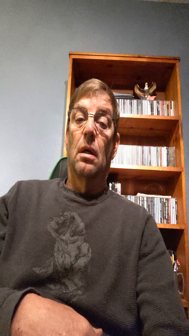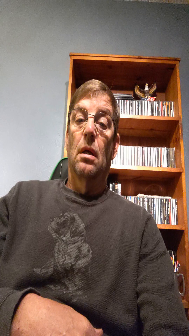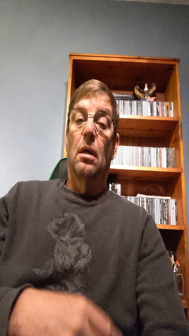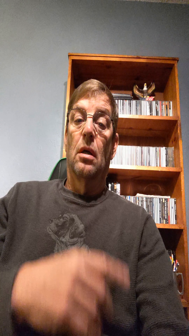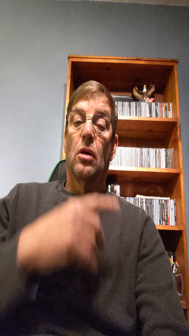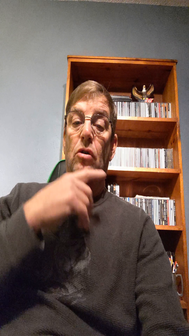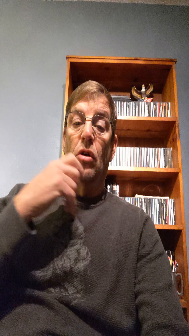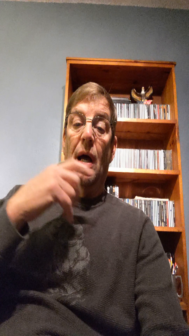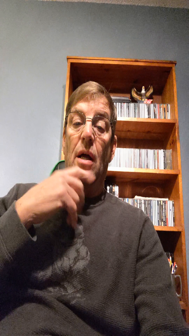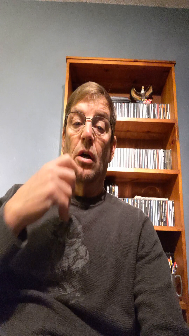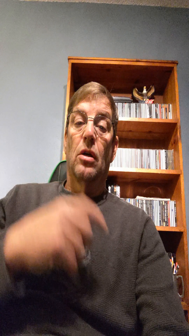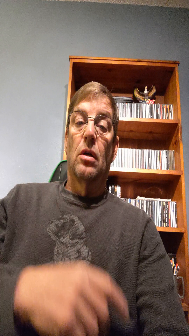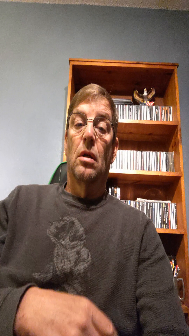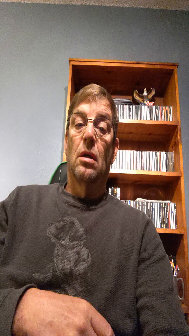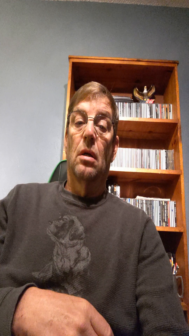dryer